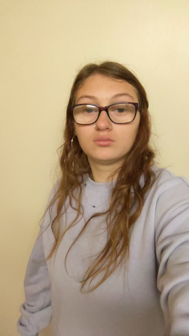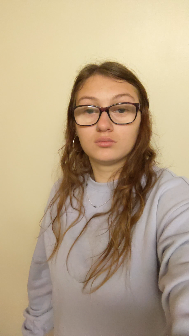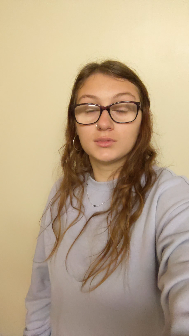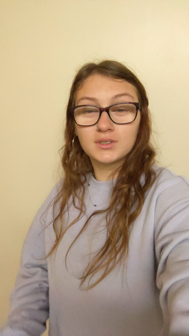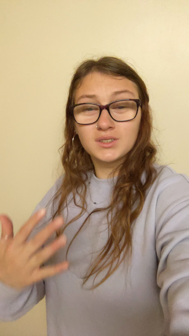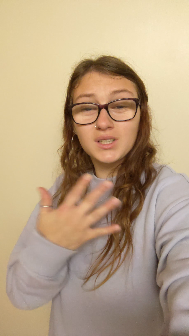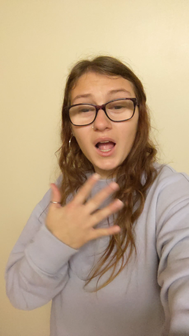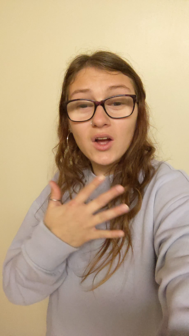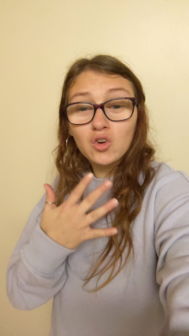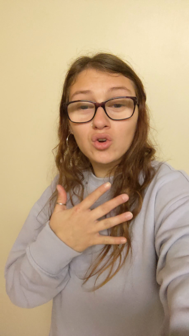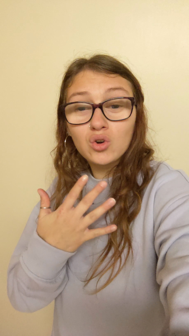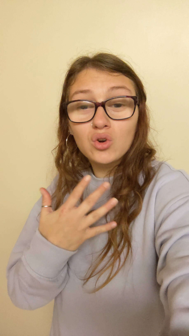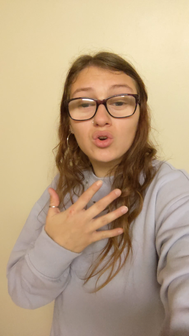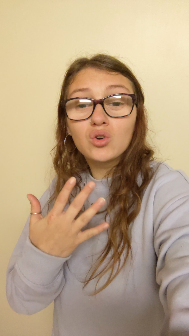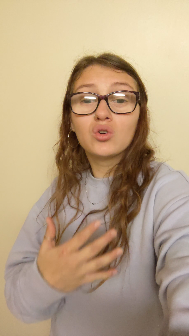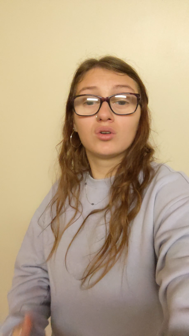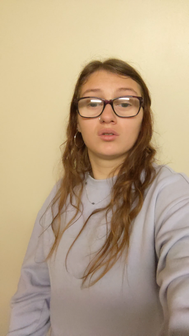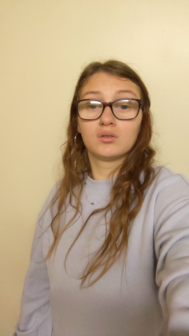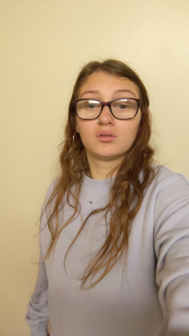scared